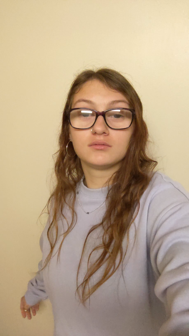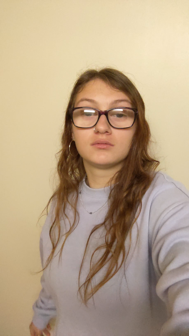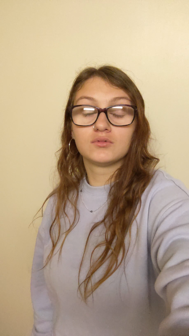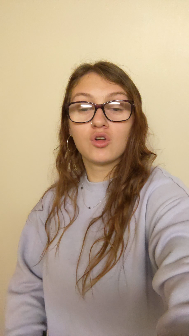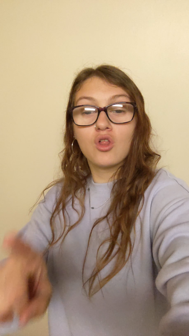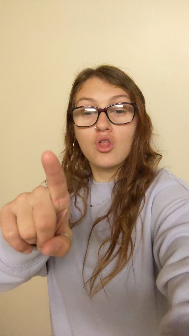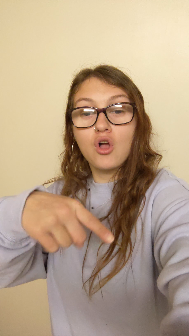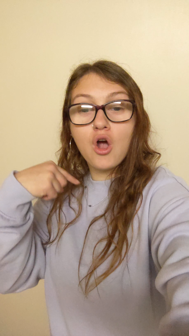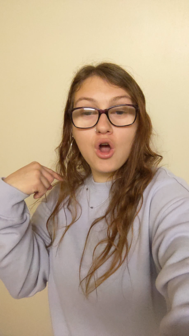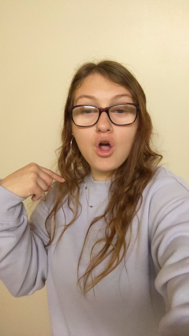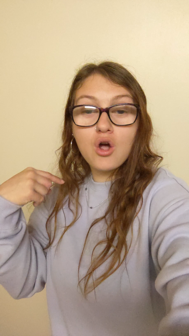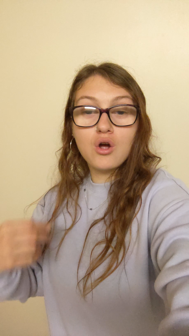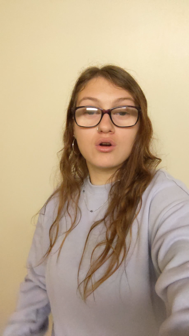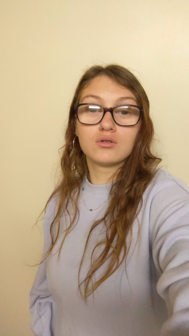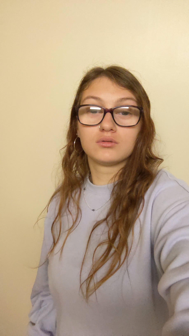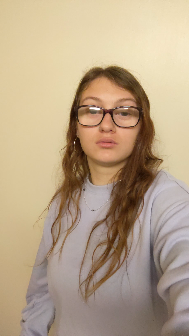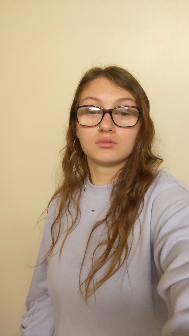long